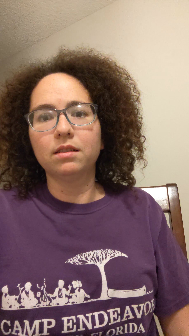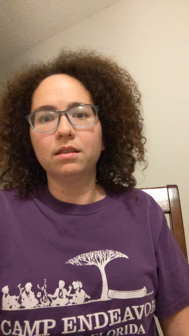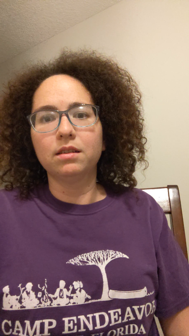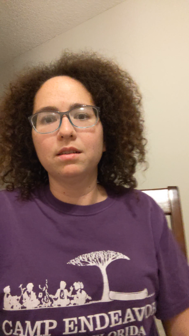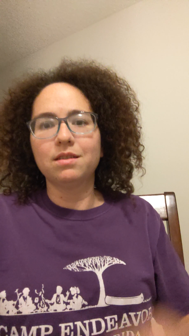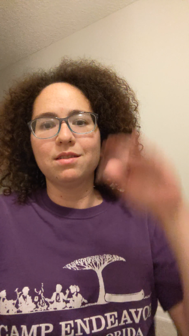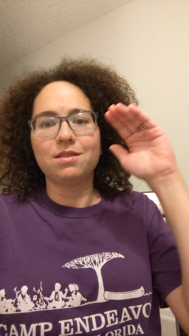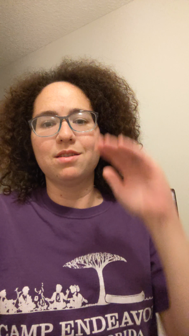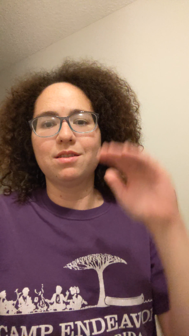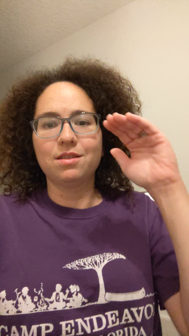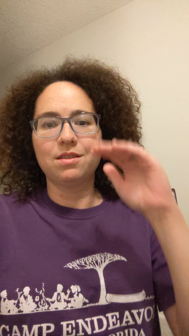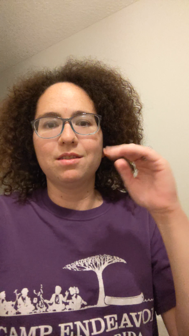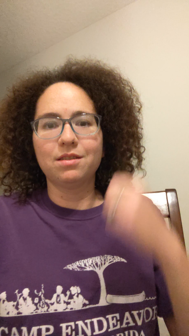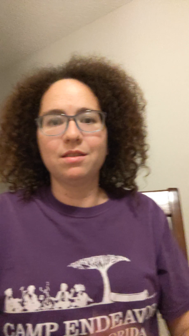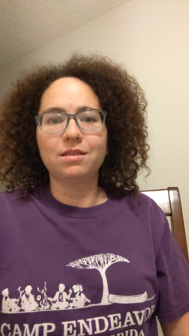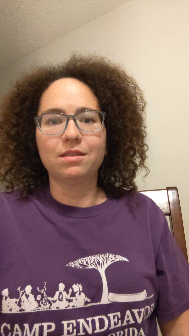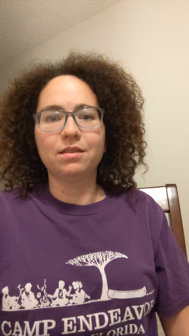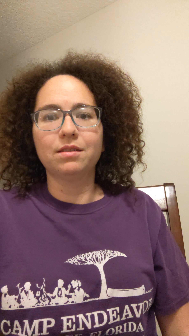short